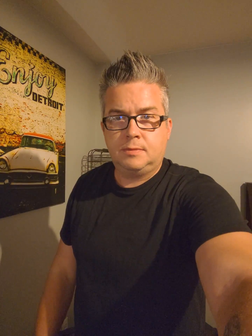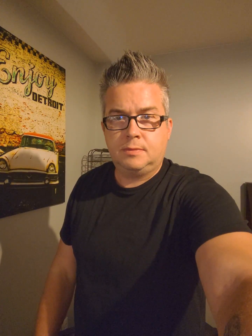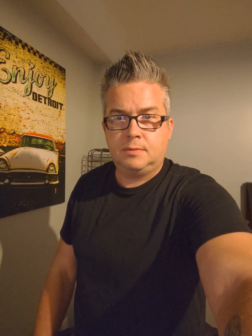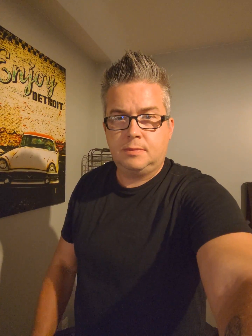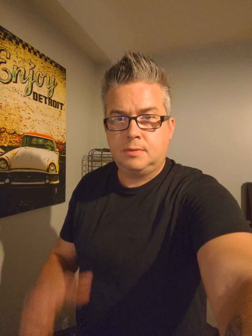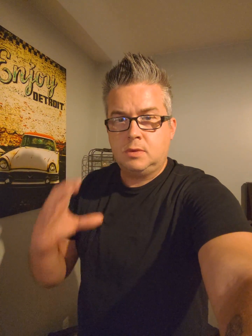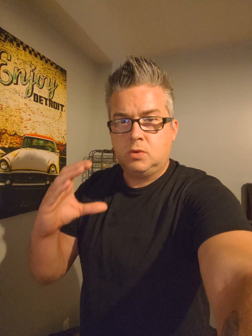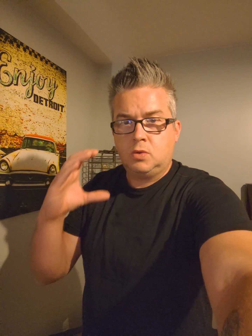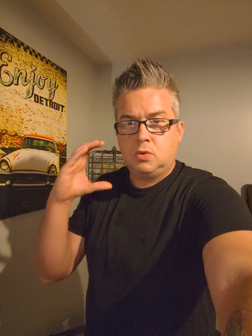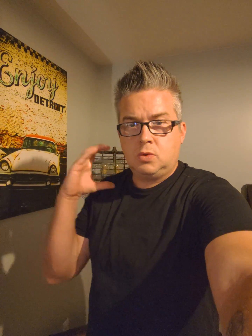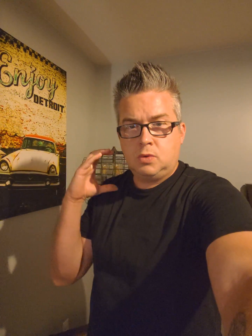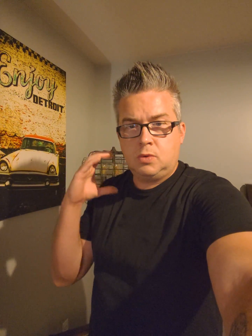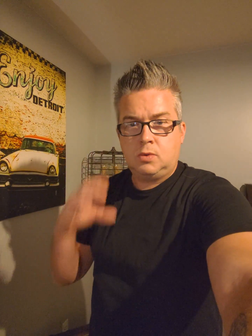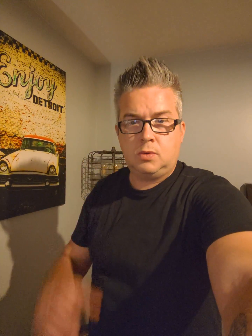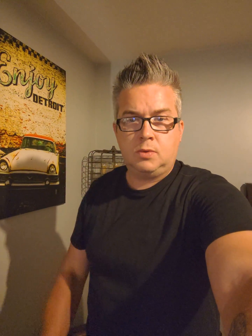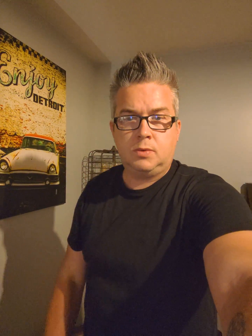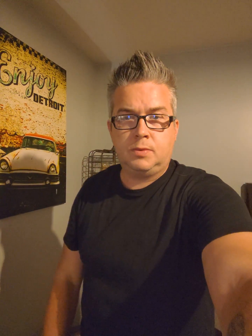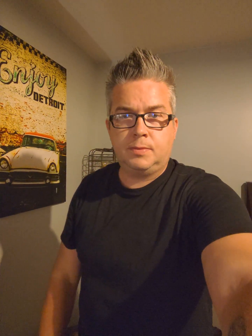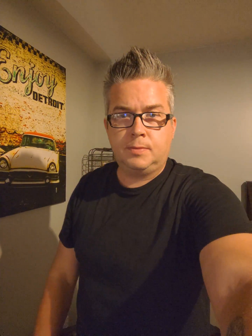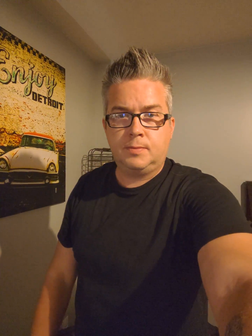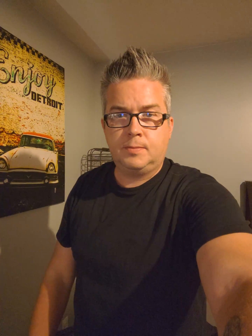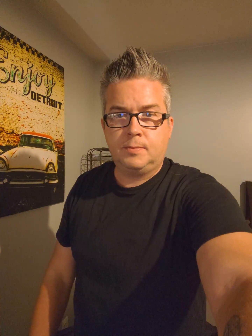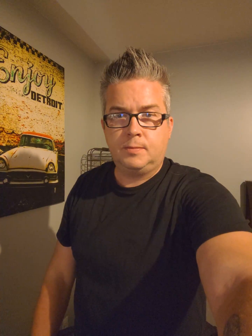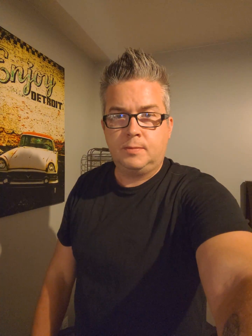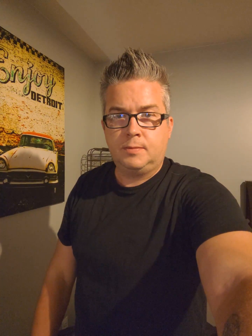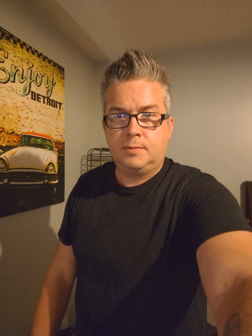bus